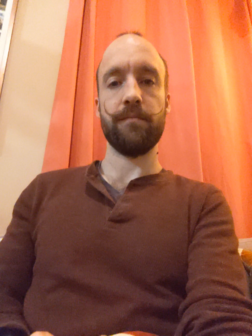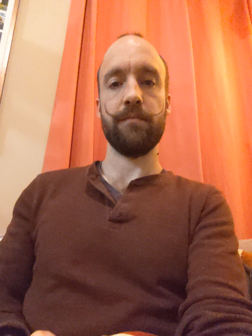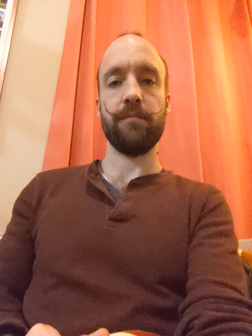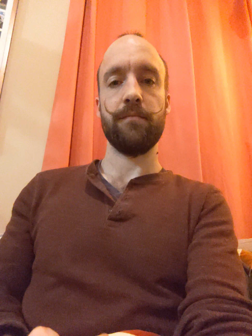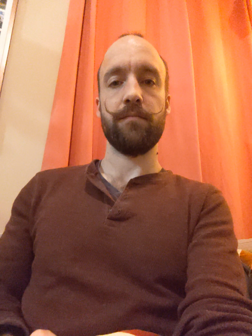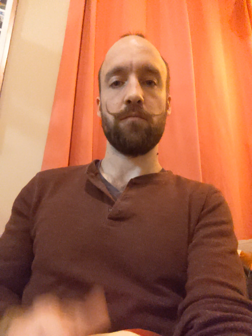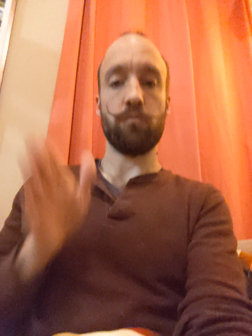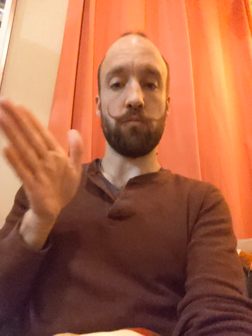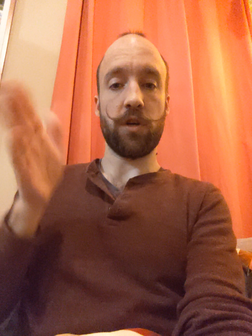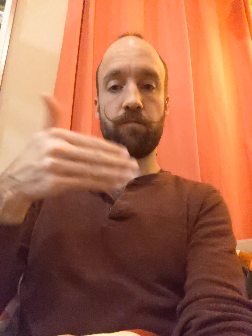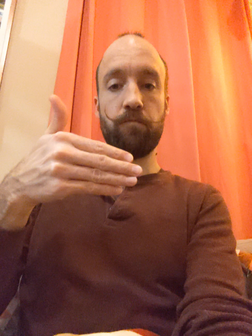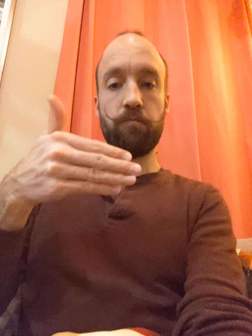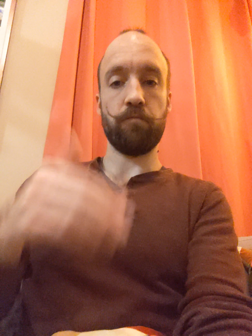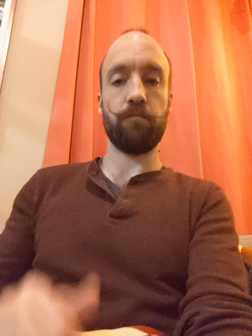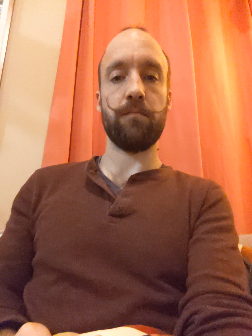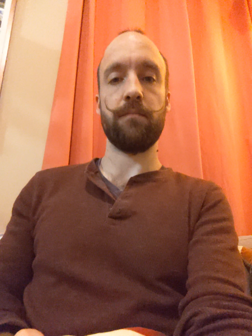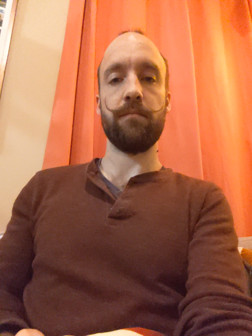room